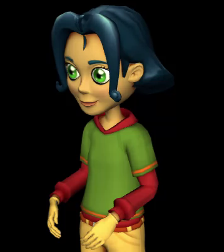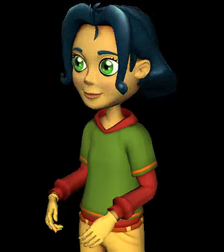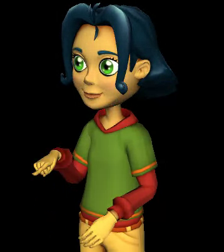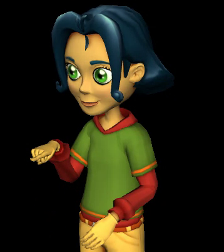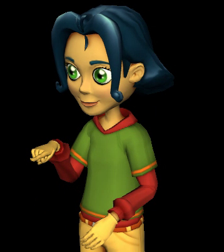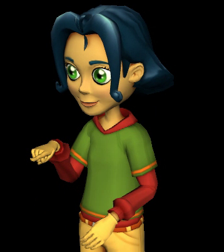أنت